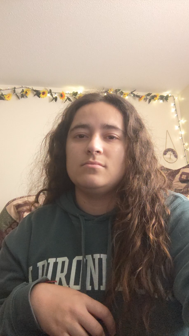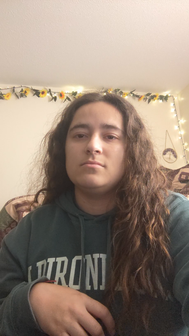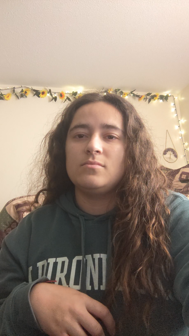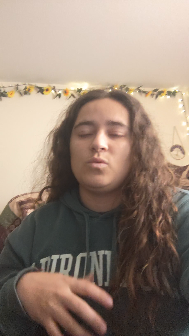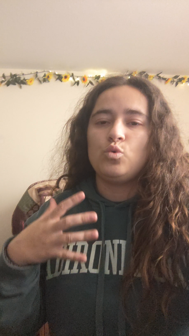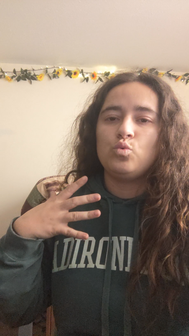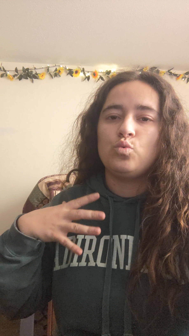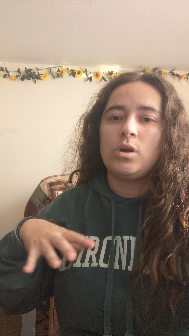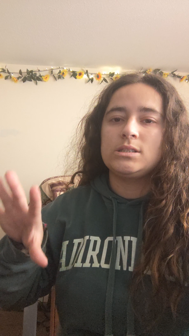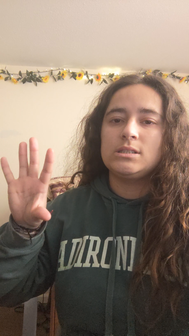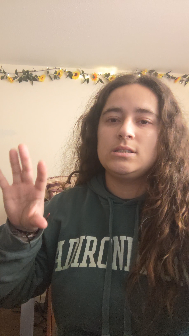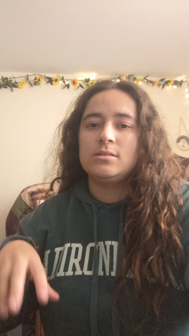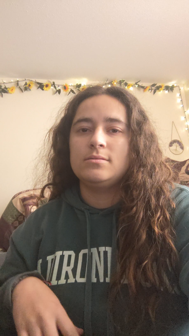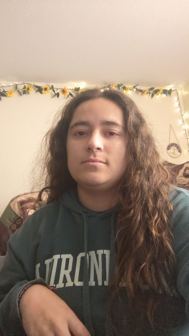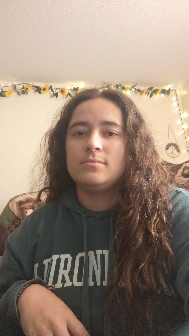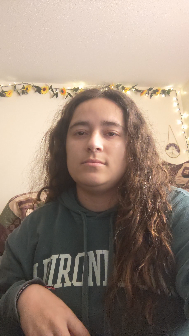dress